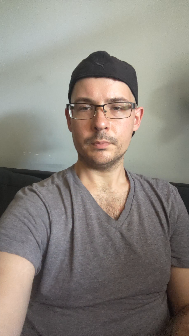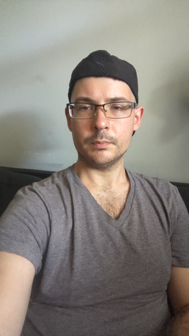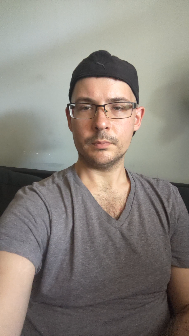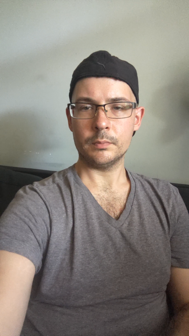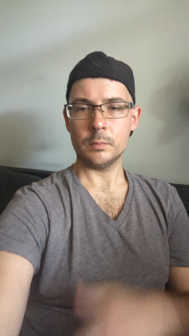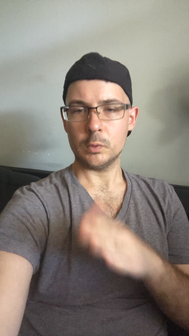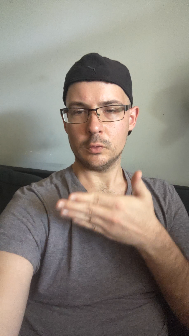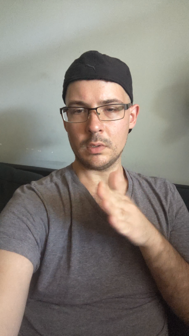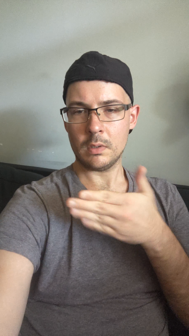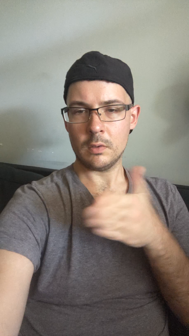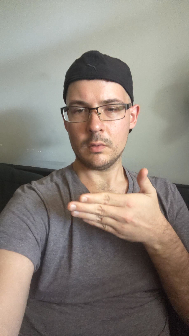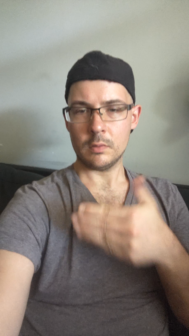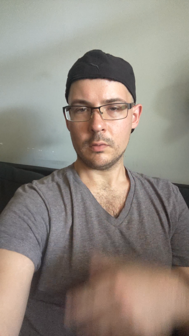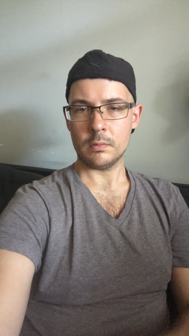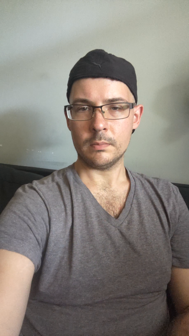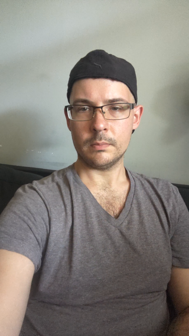share